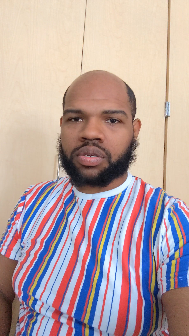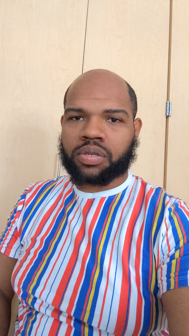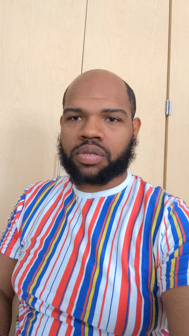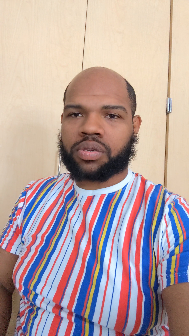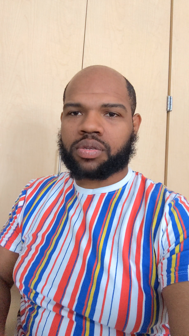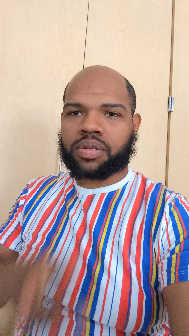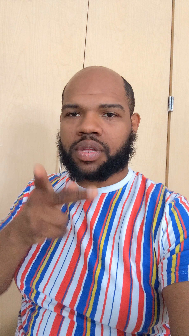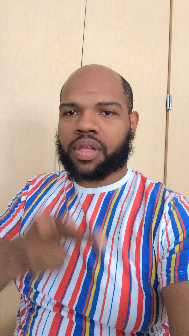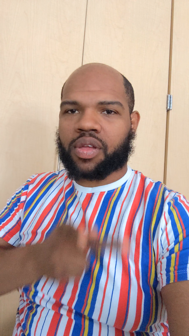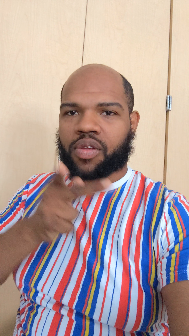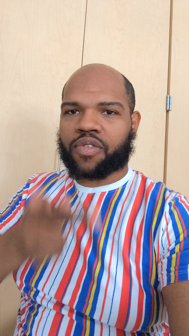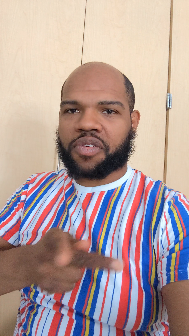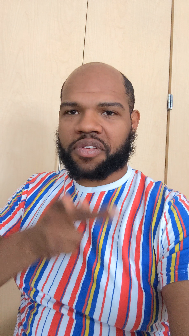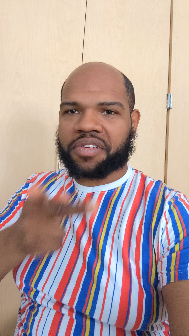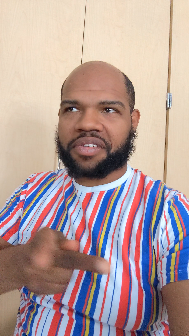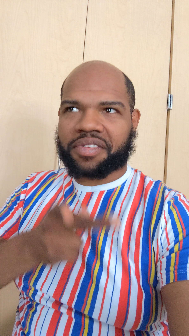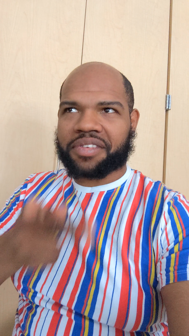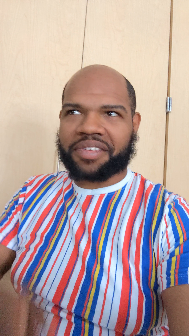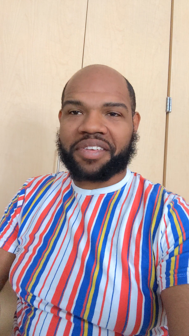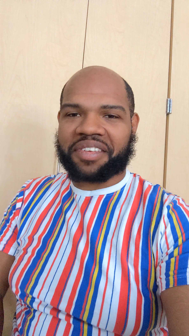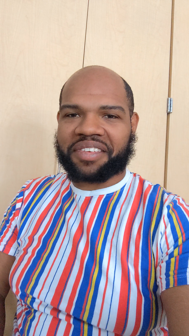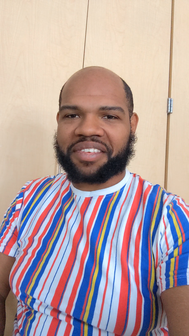careful